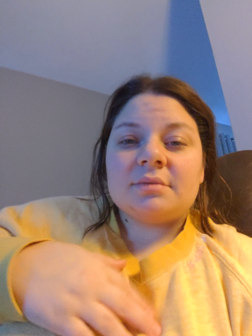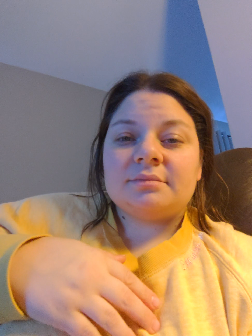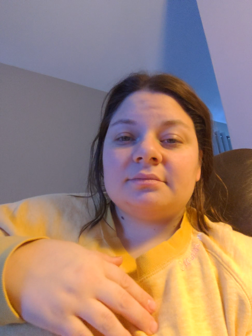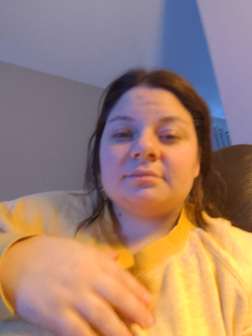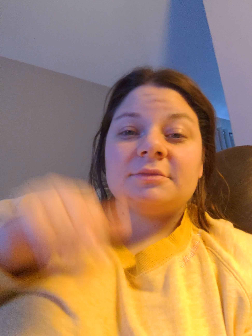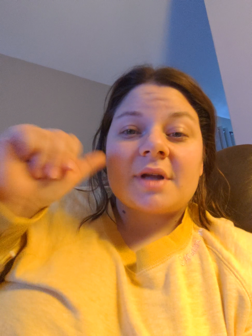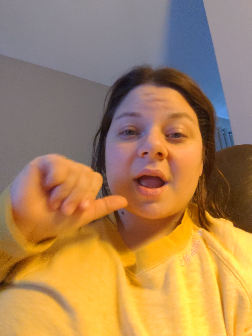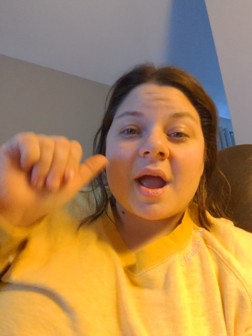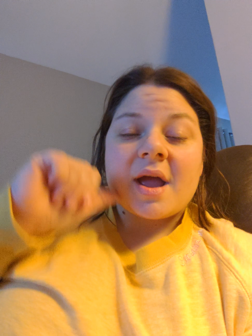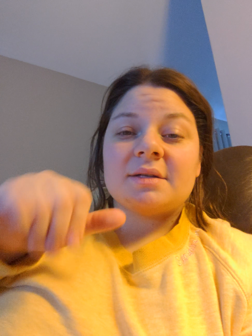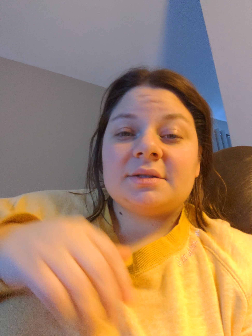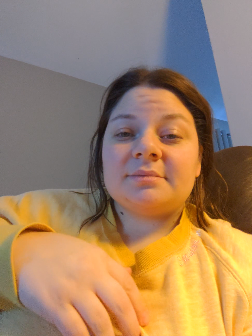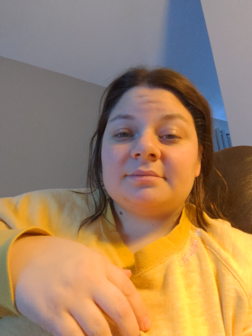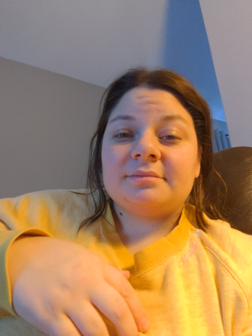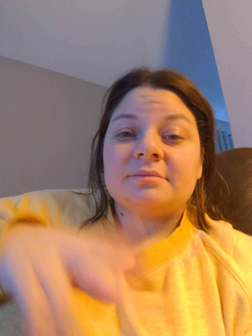aunt